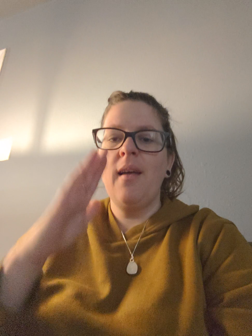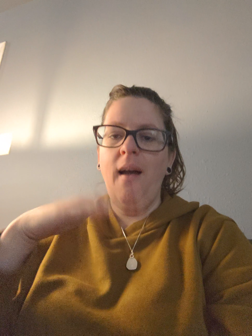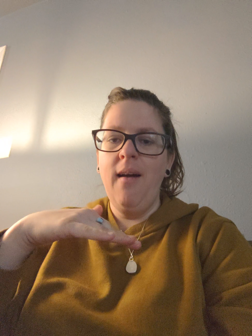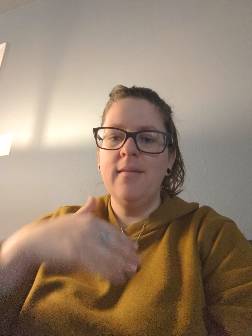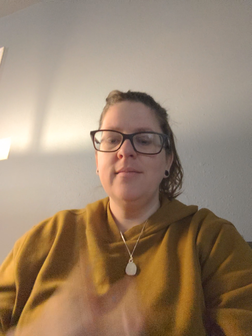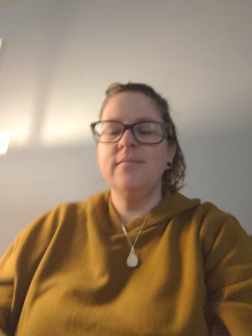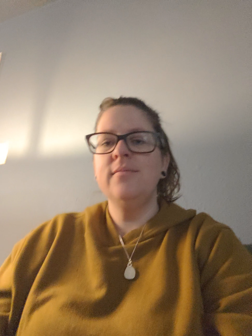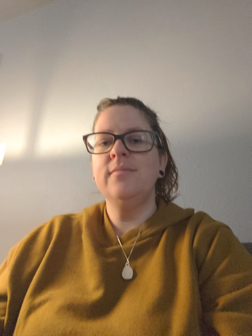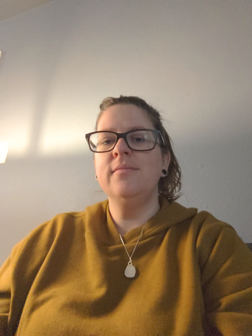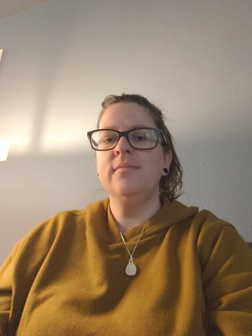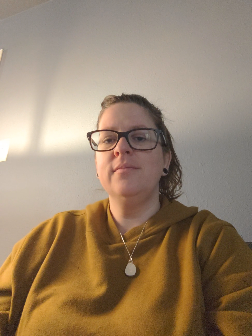on